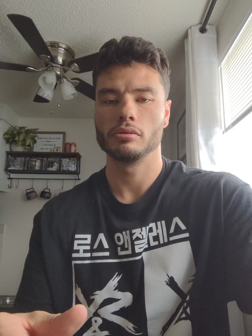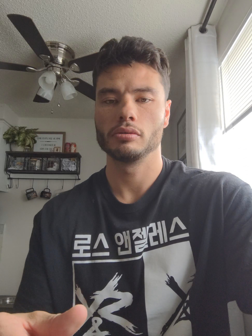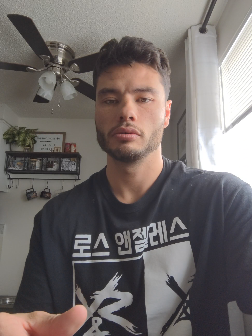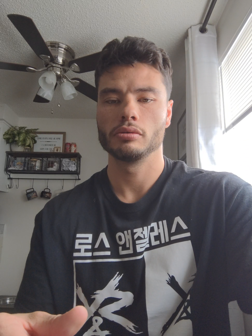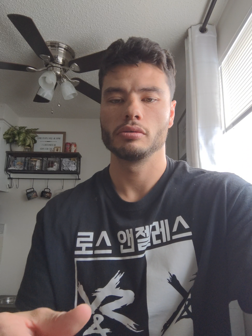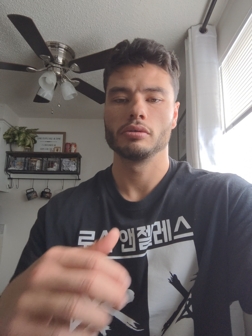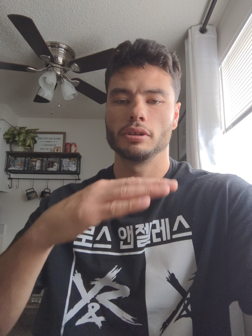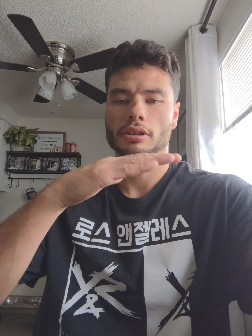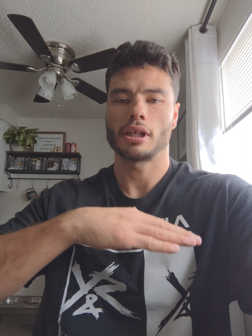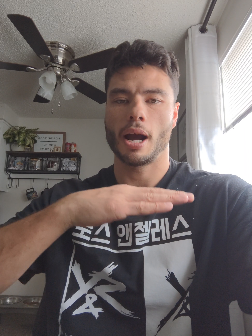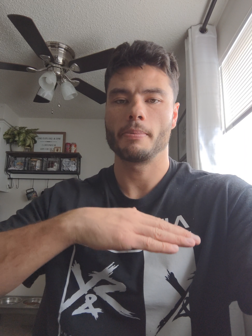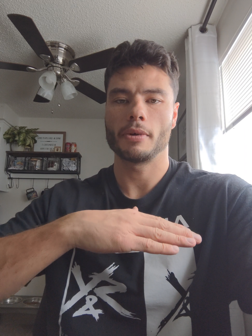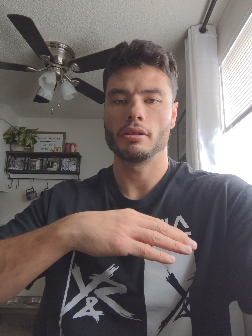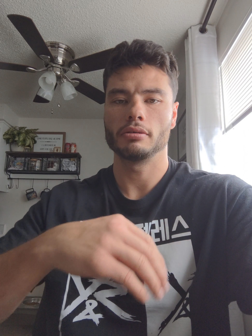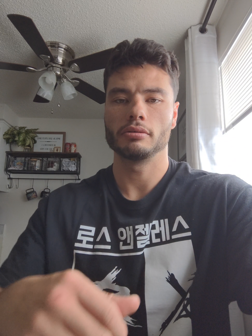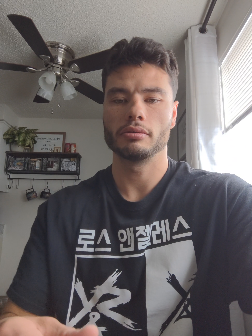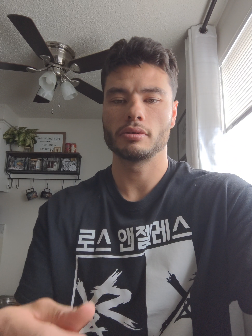table